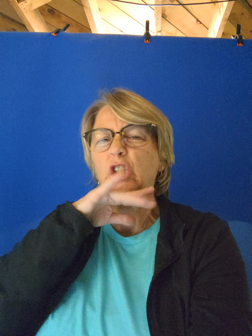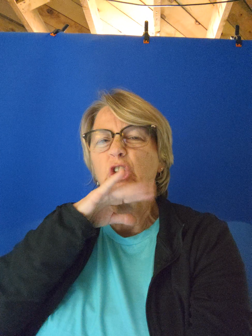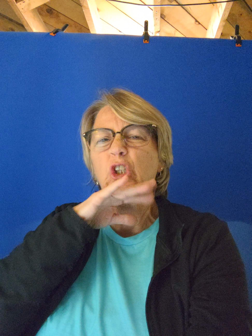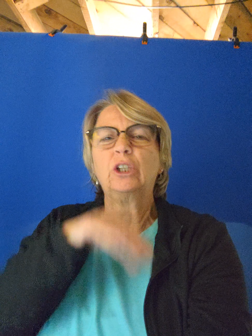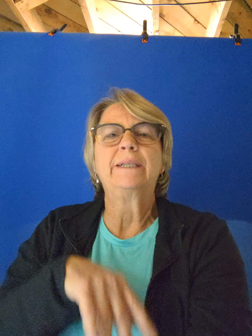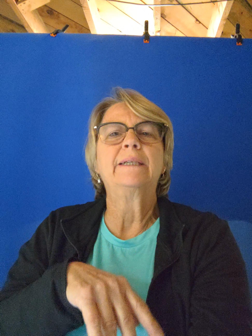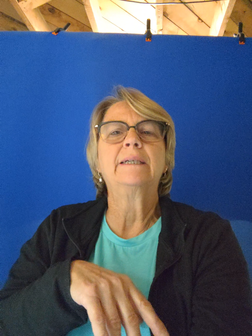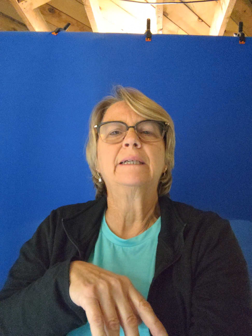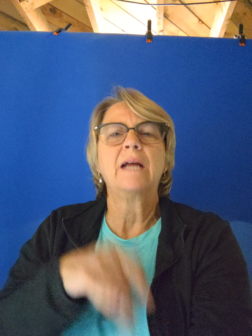dirty